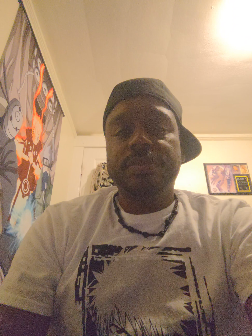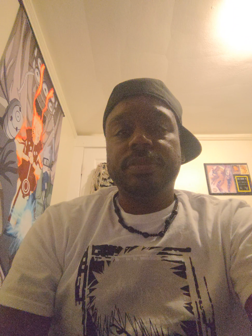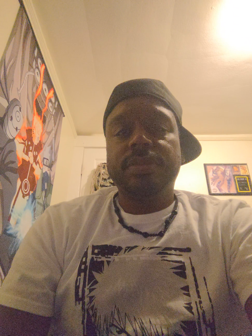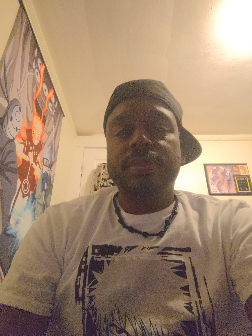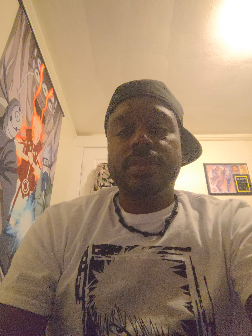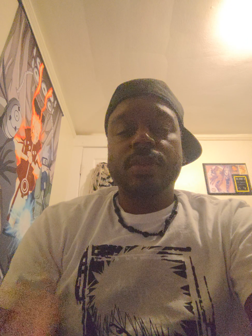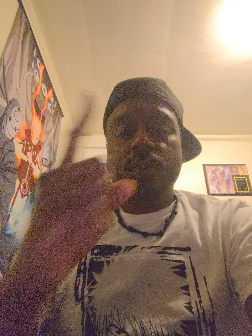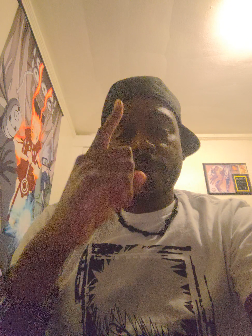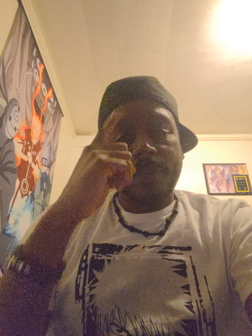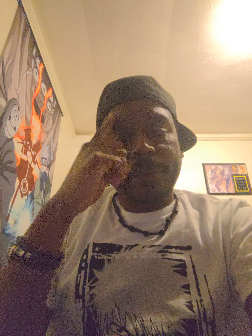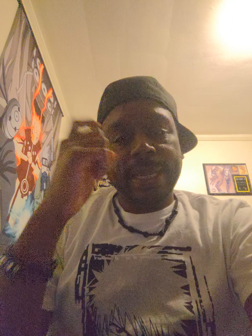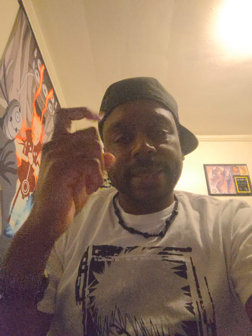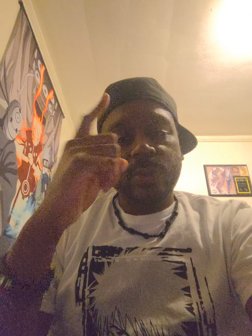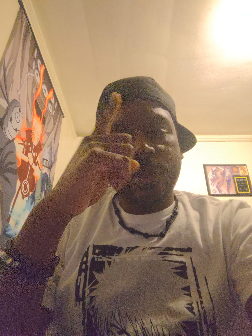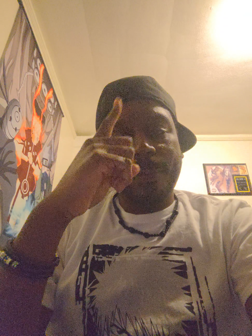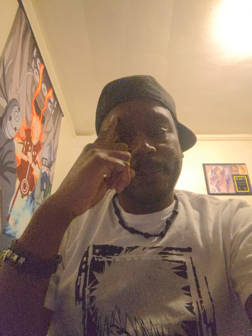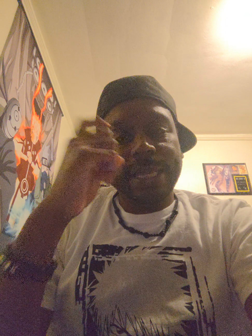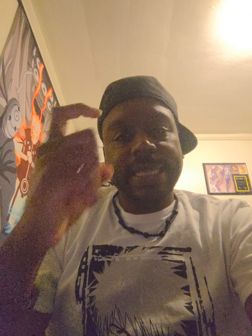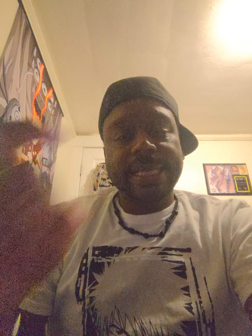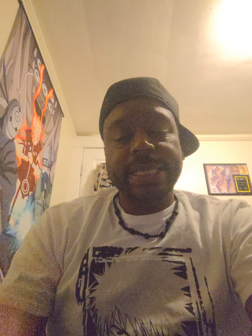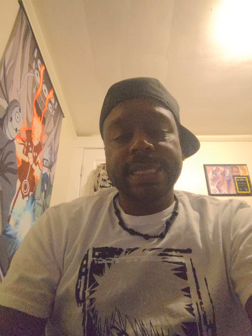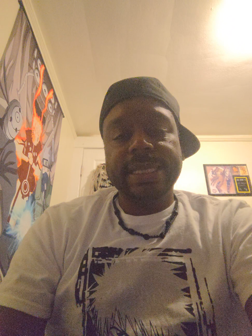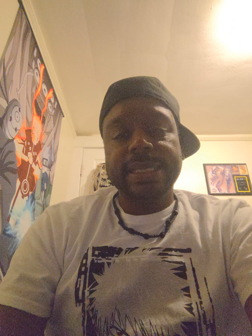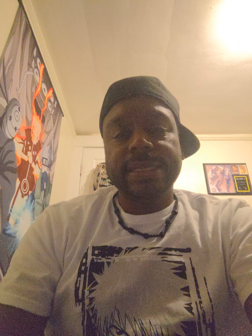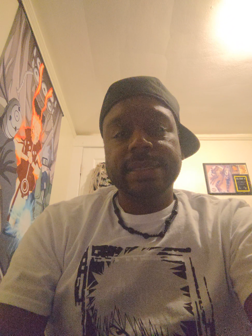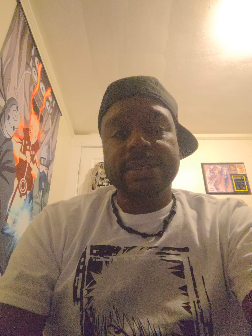penny